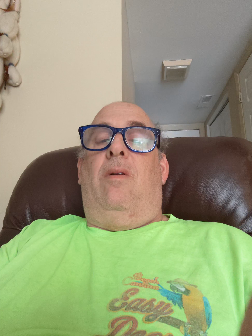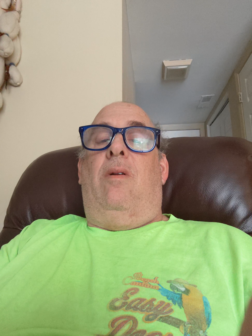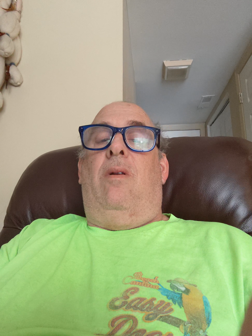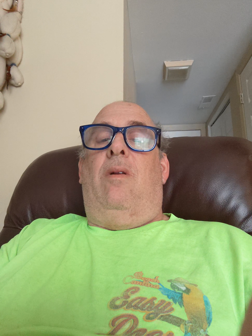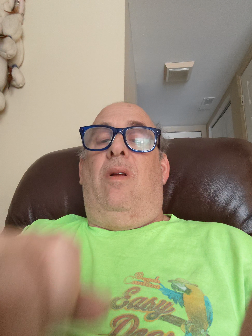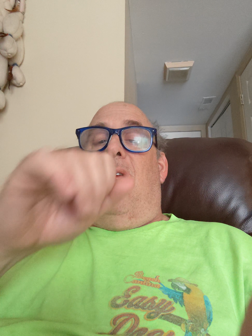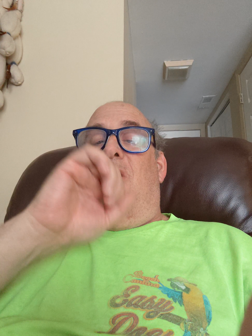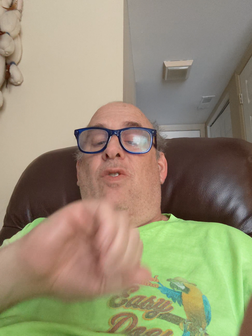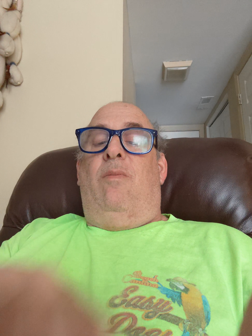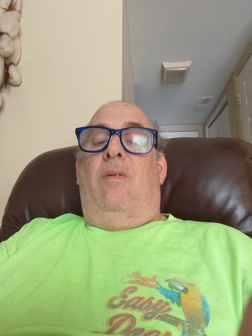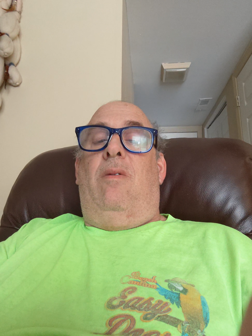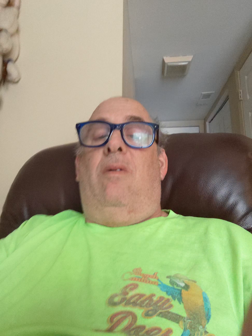ice cream